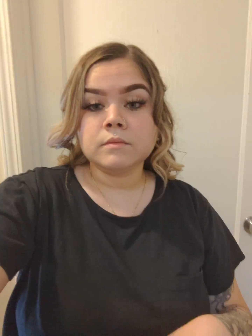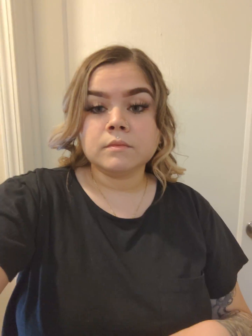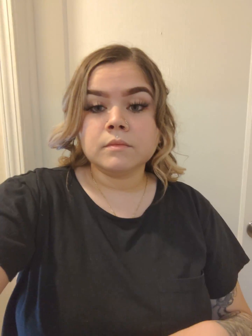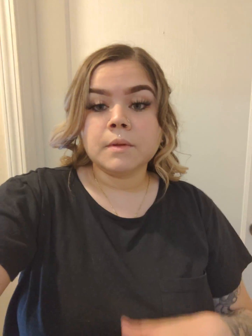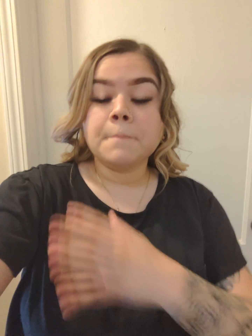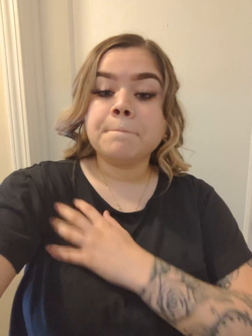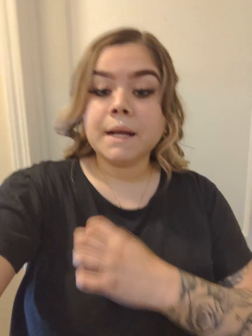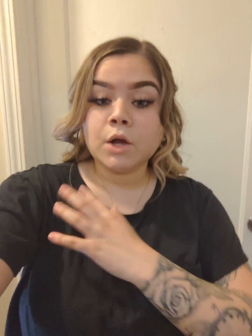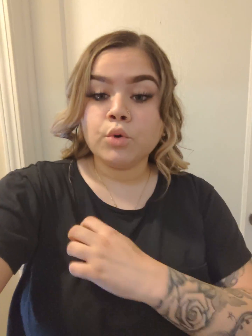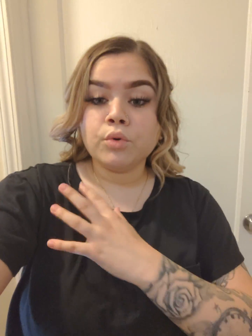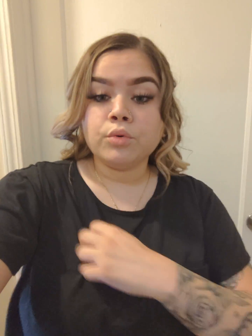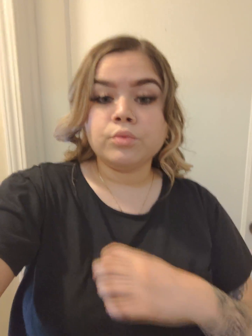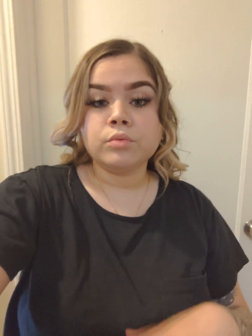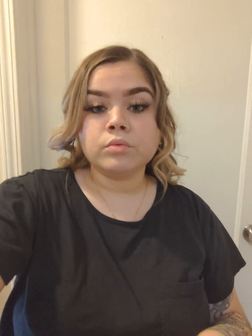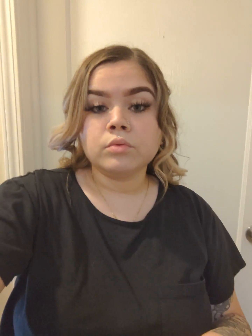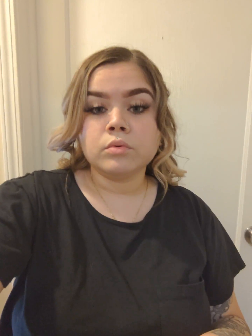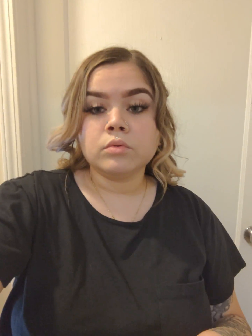bear